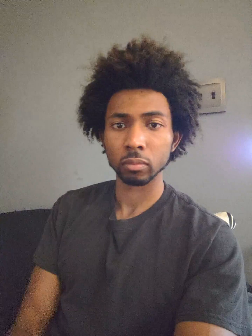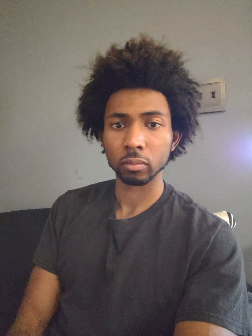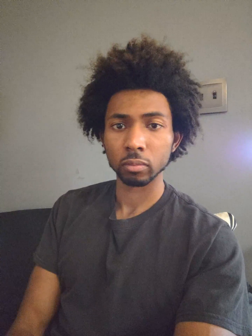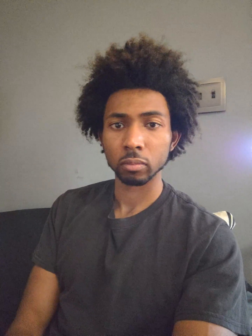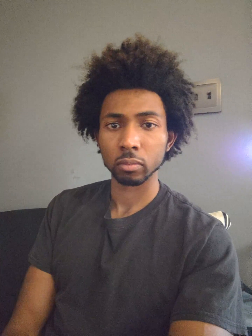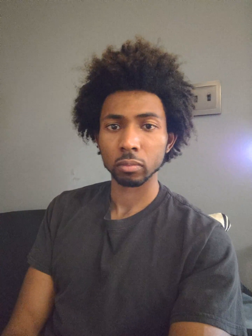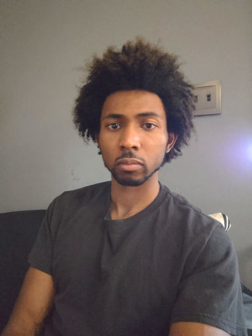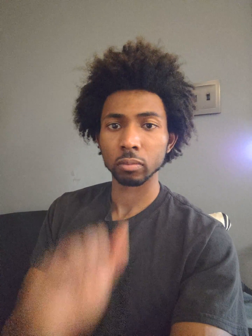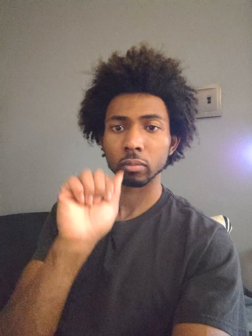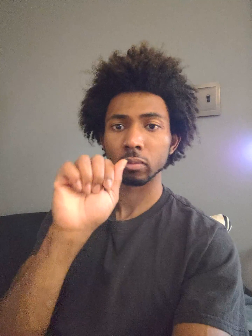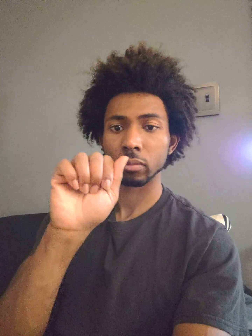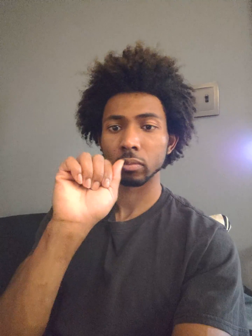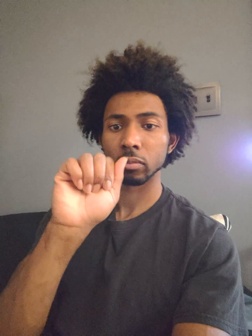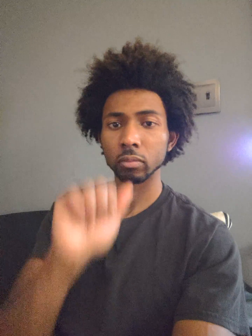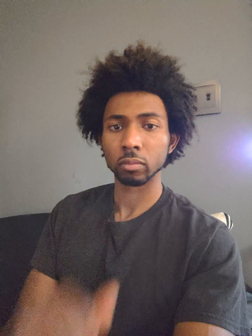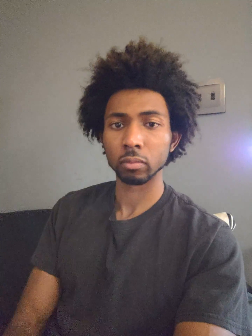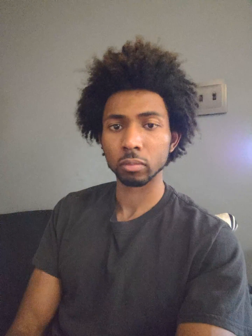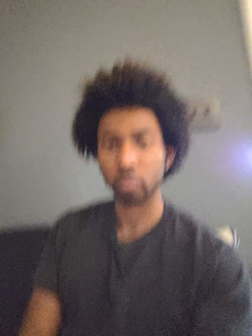knock